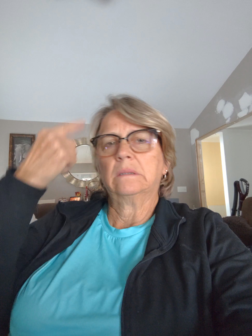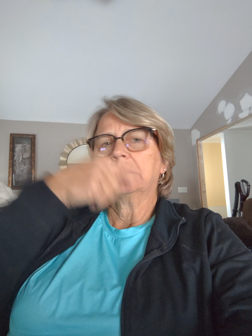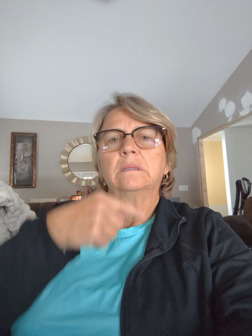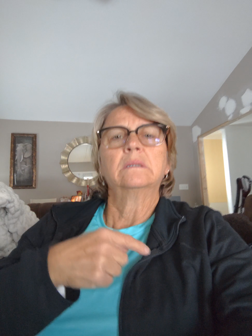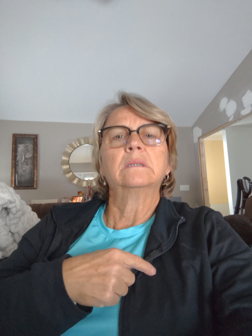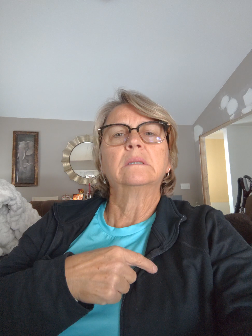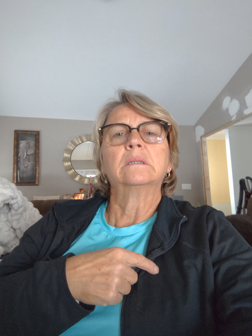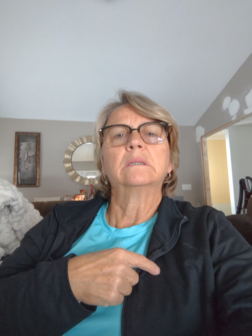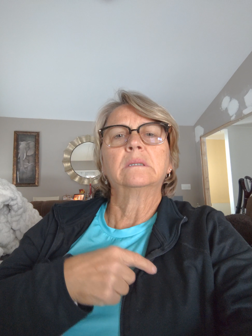face